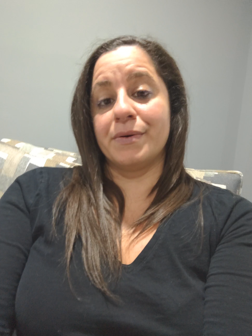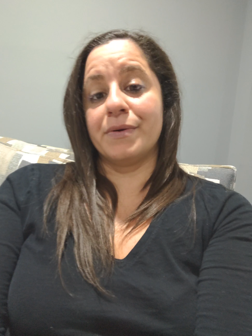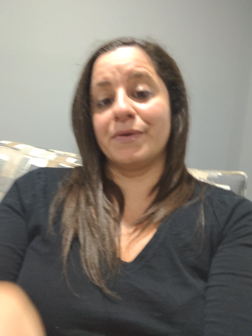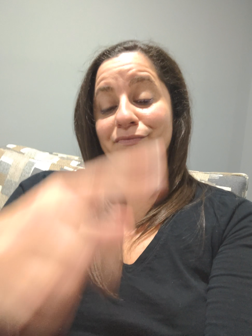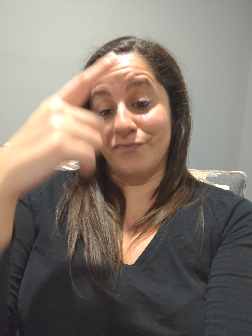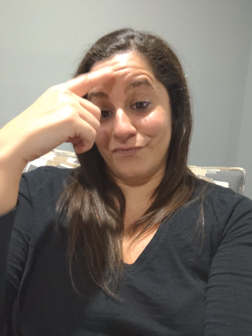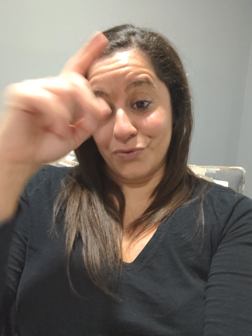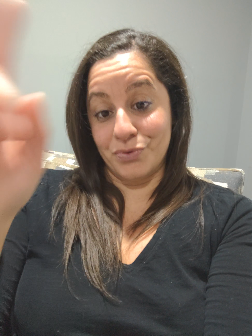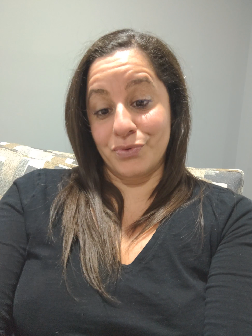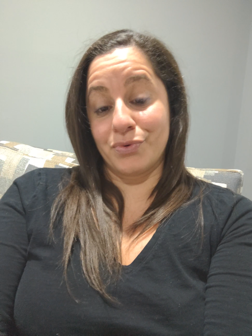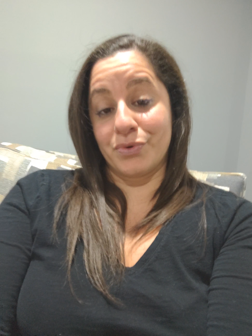for